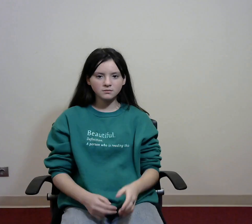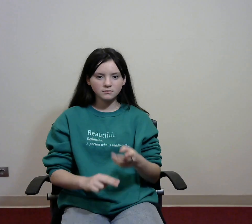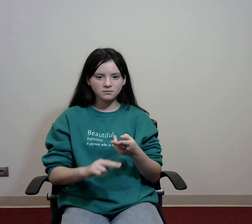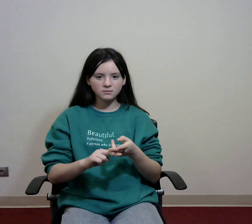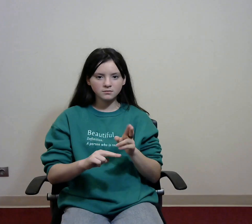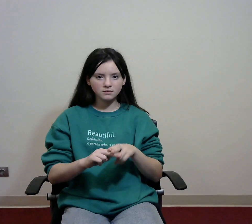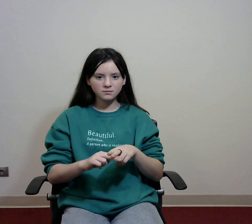bu